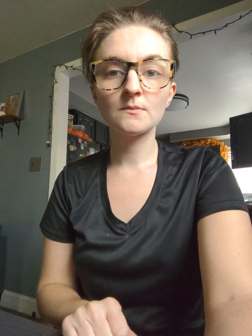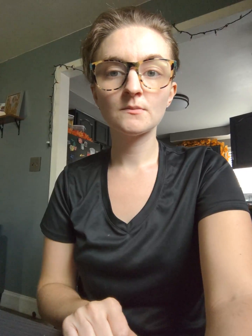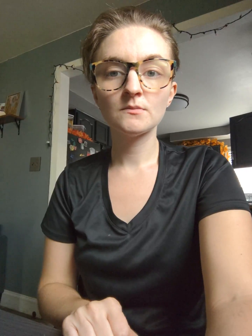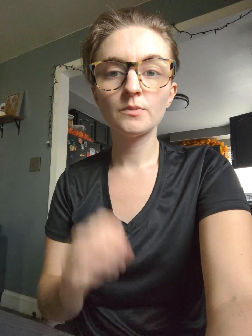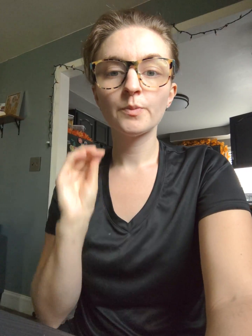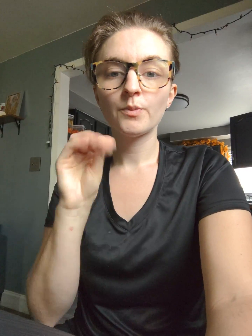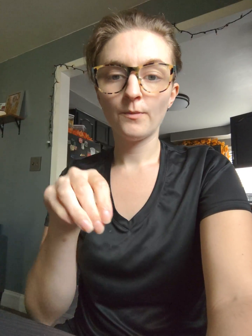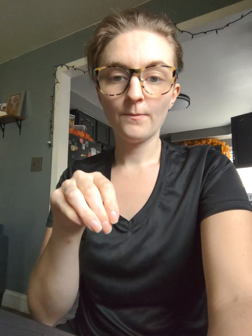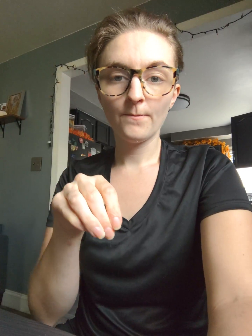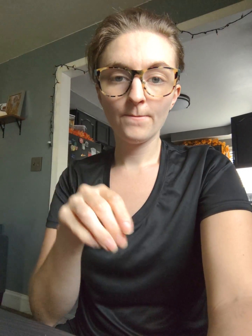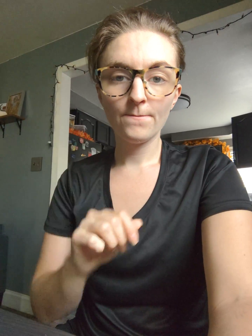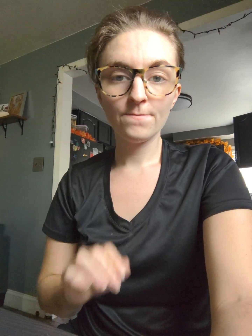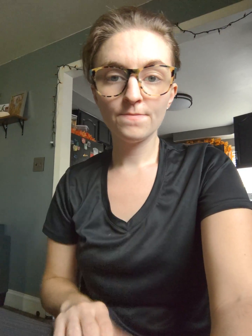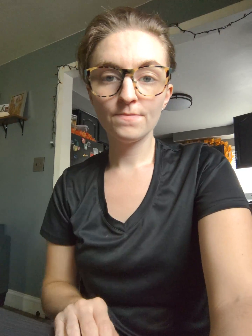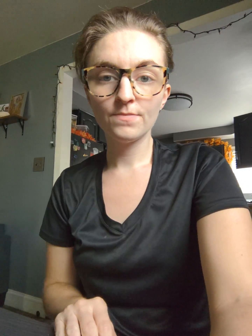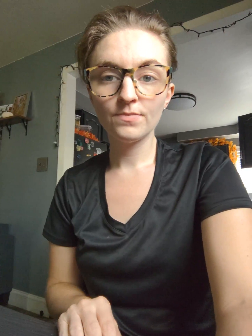put